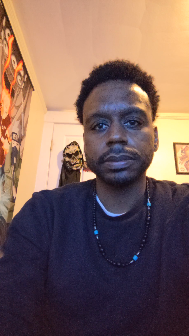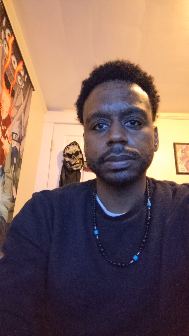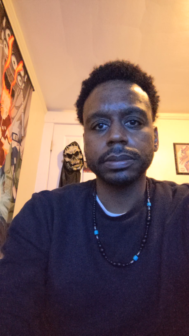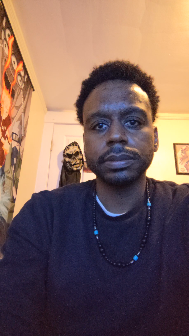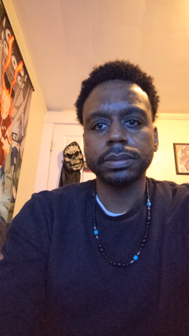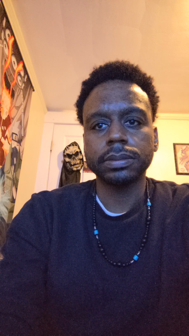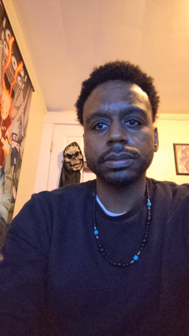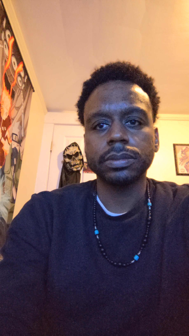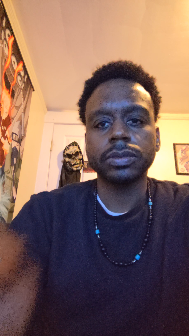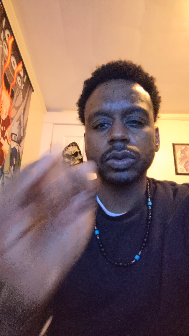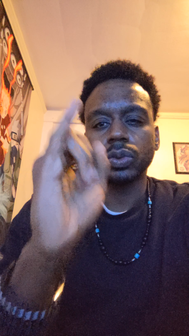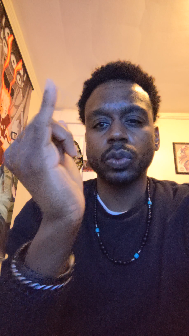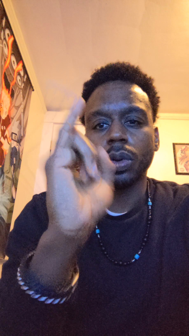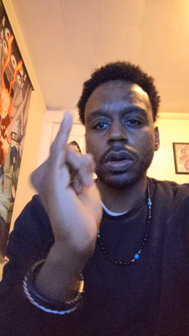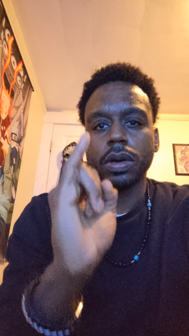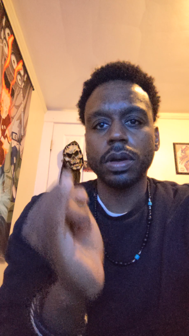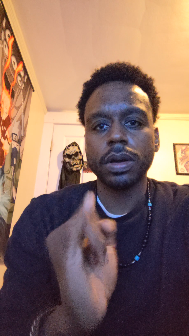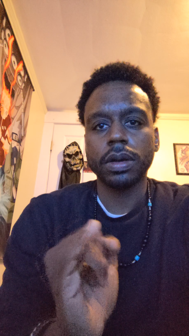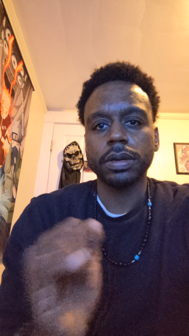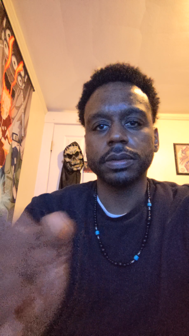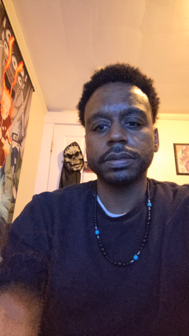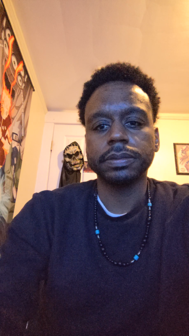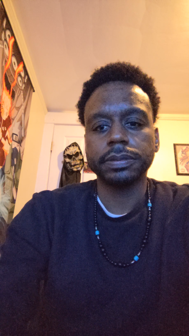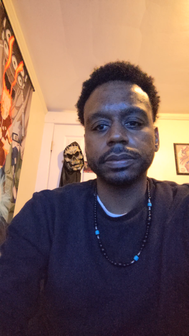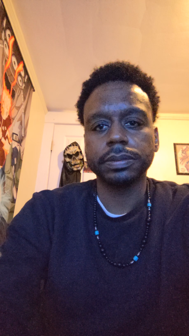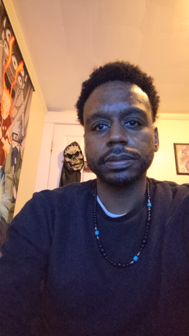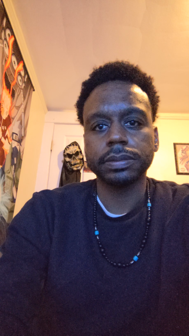draw